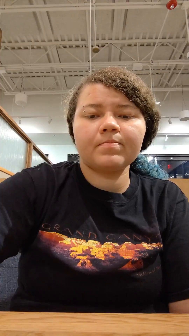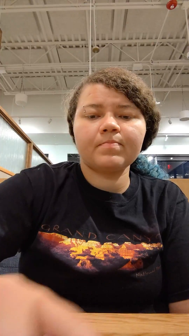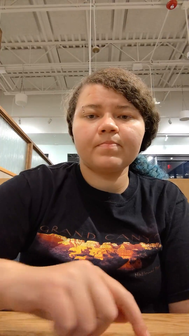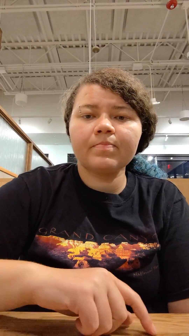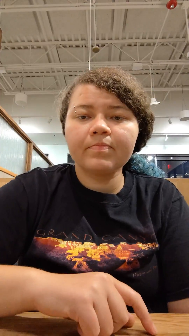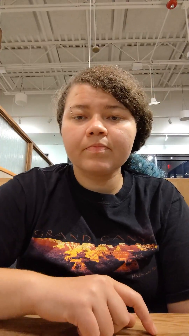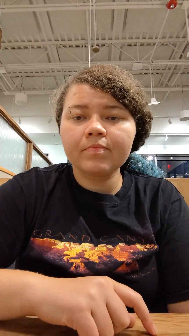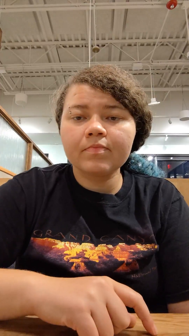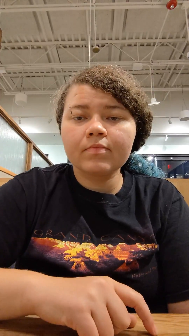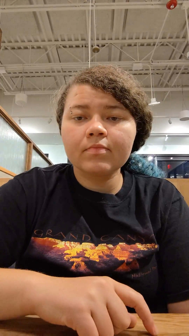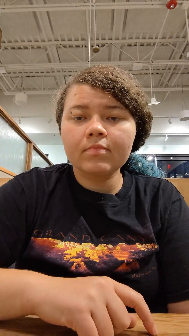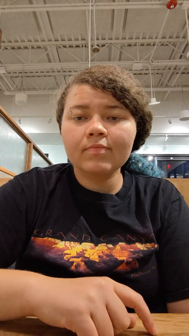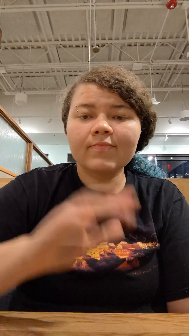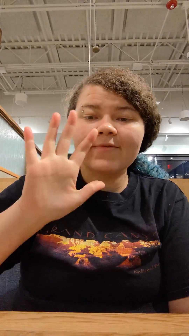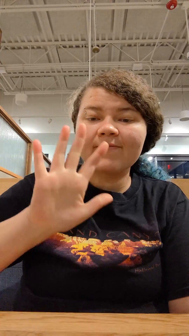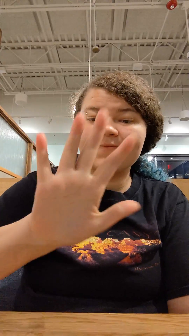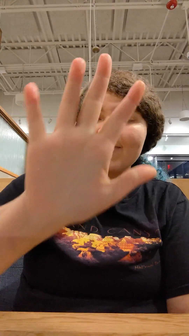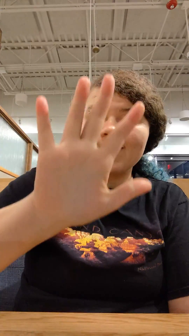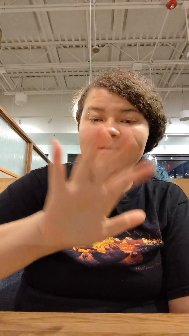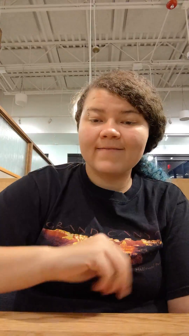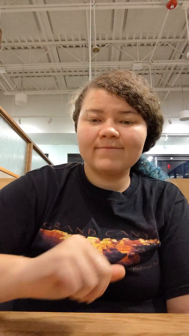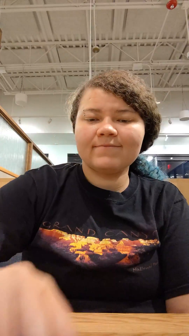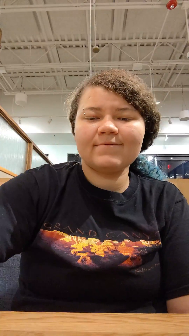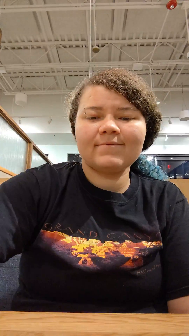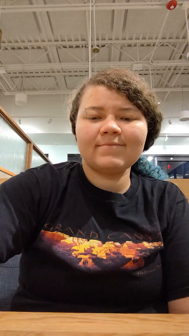give me five